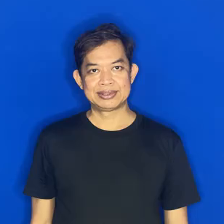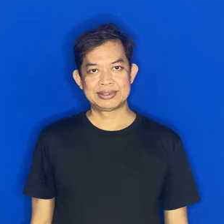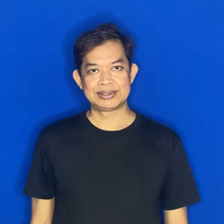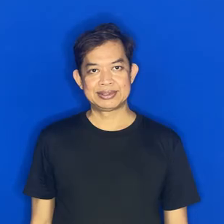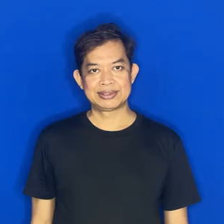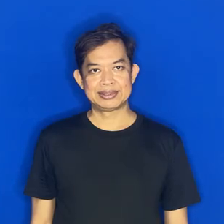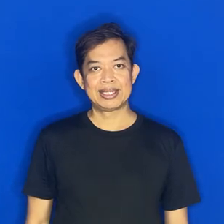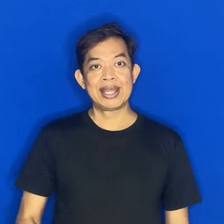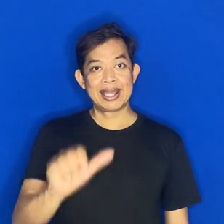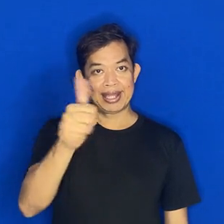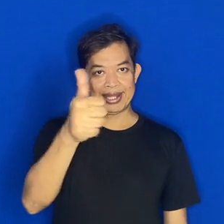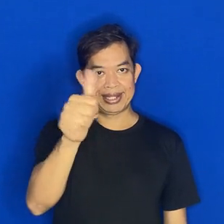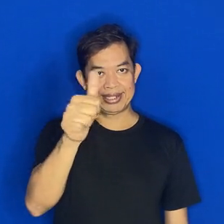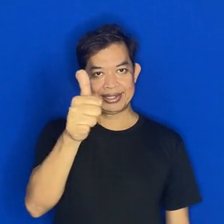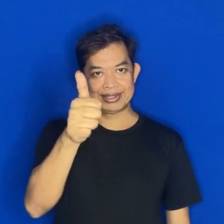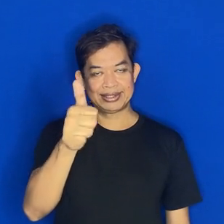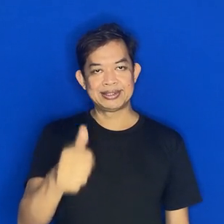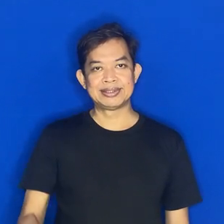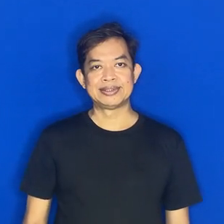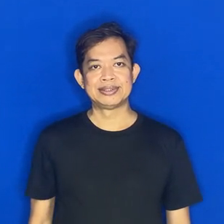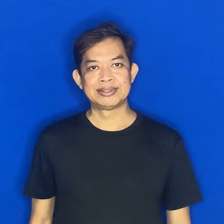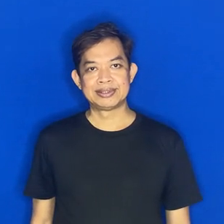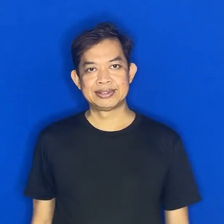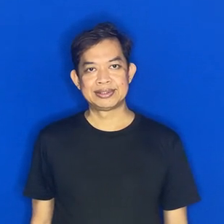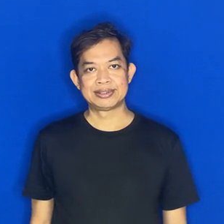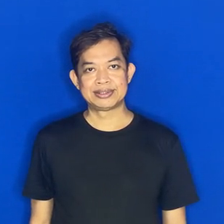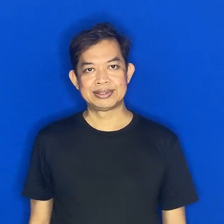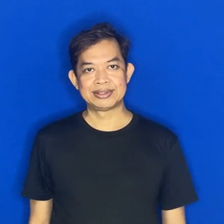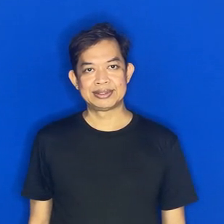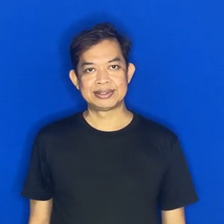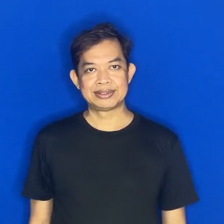ten